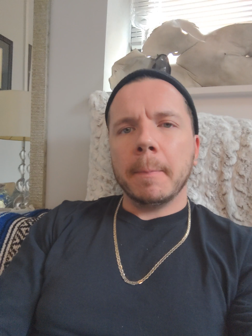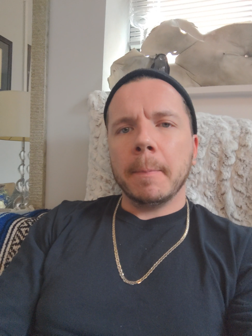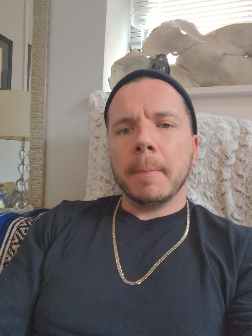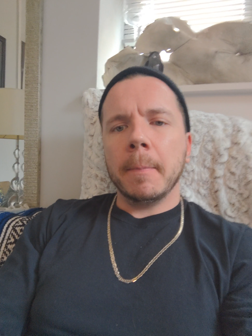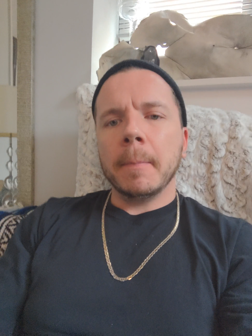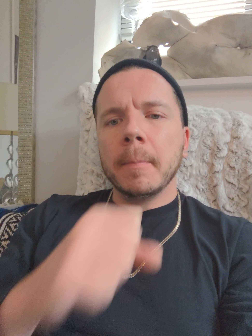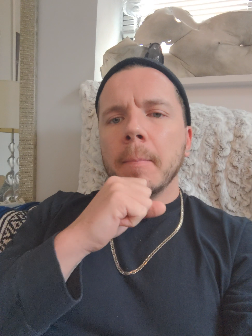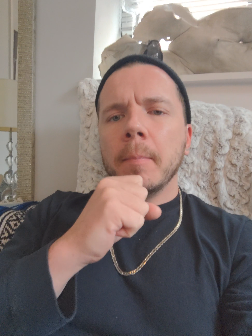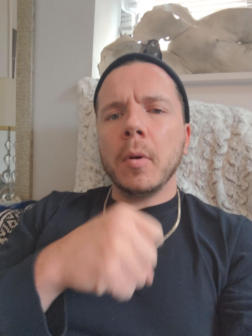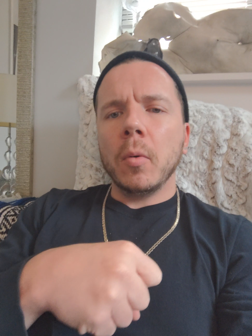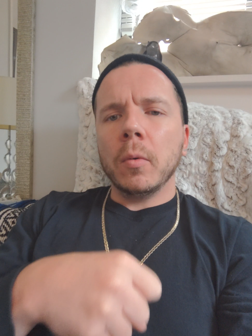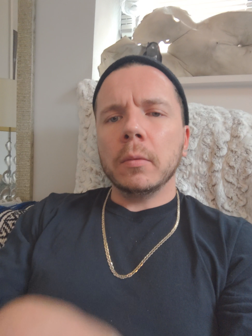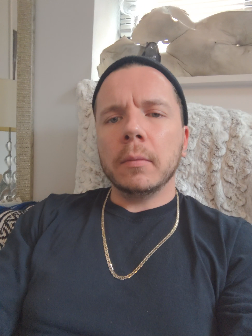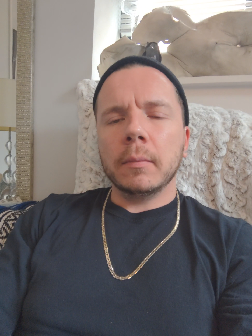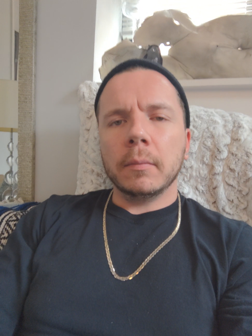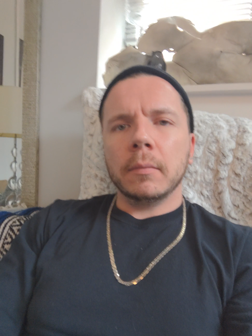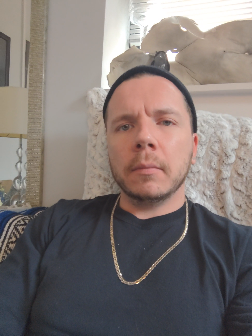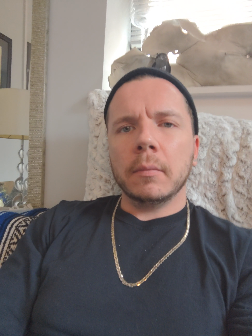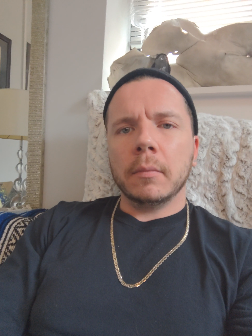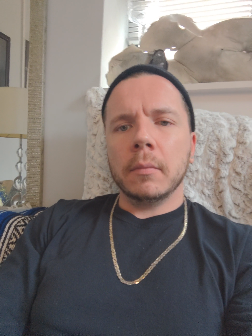old